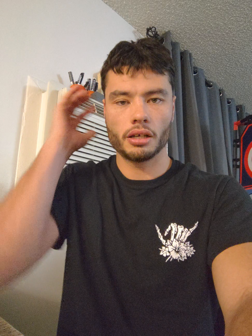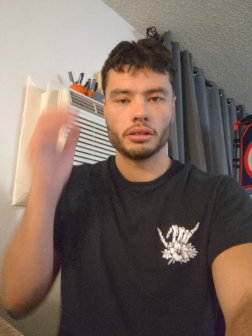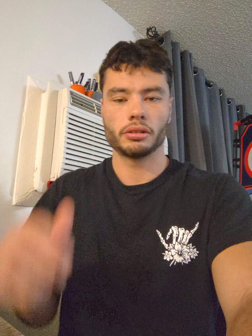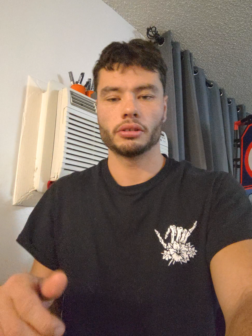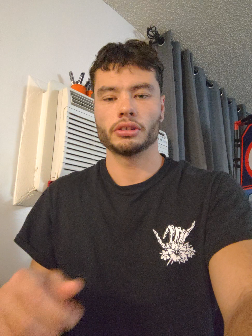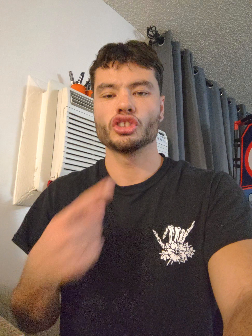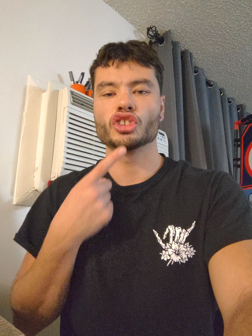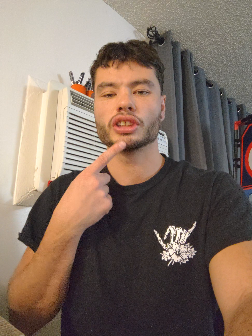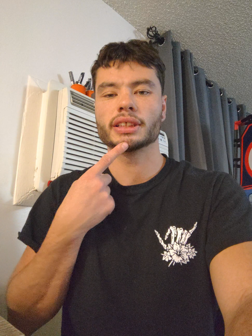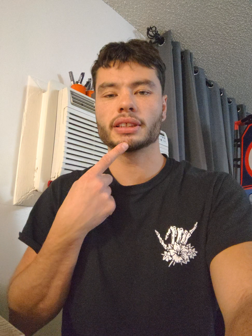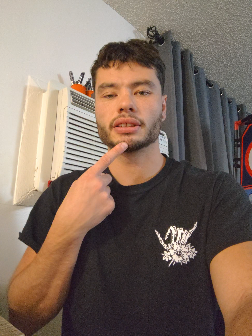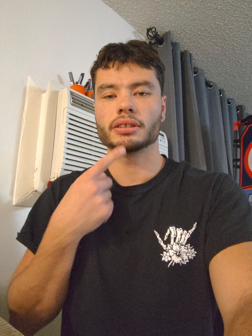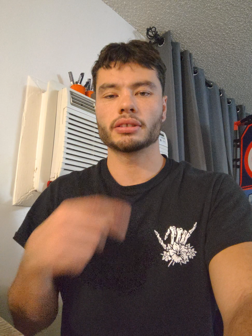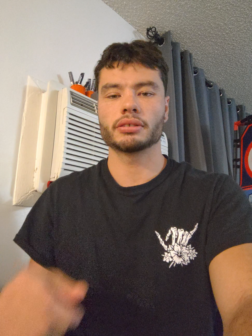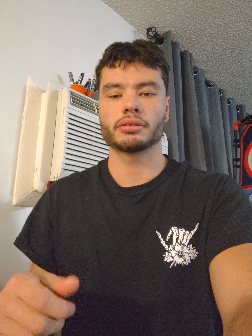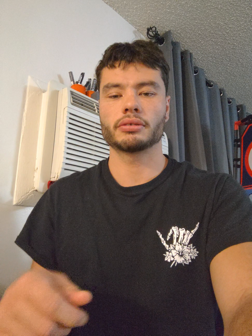chin